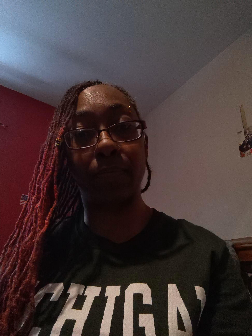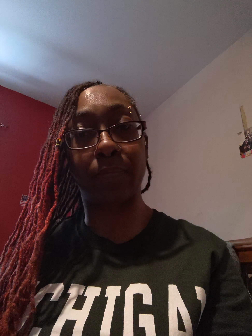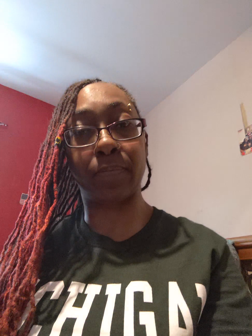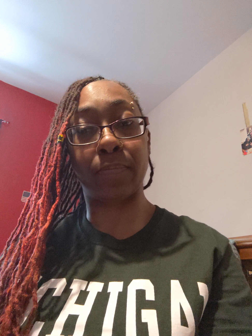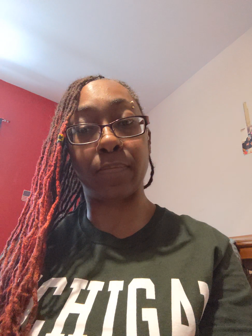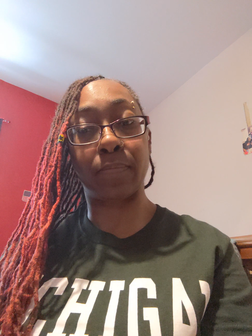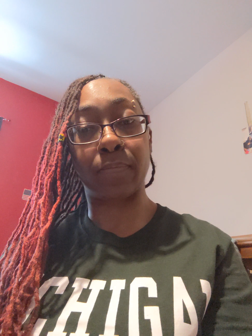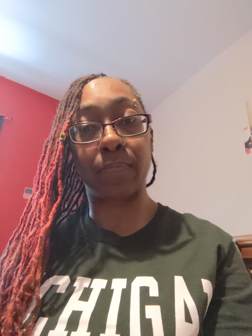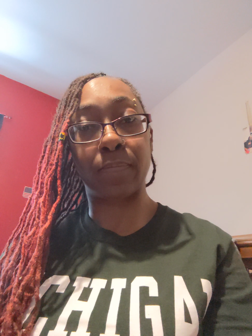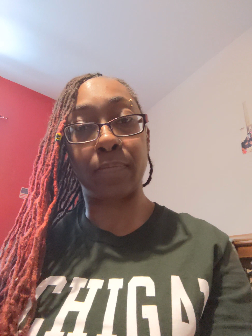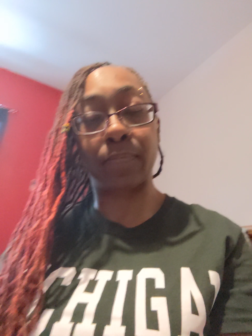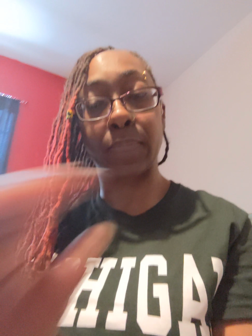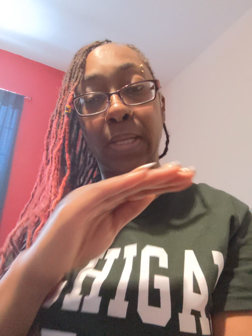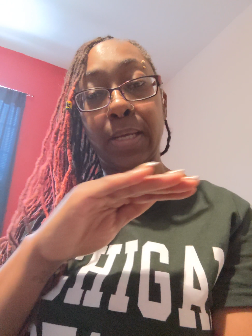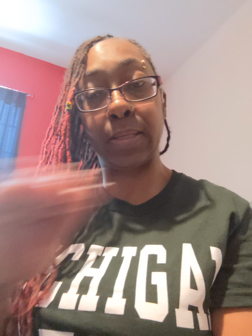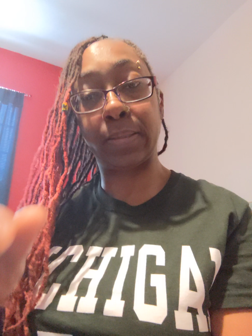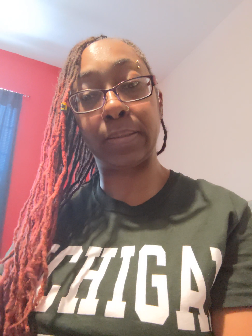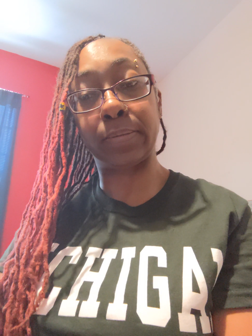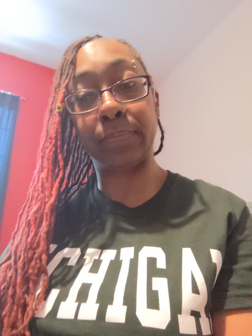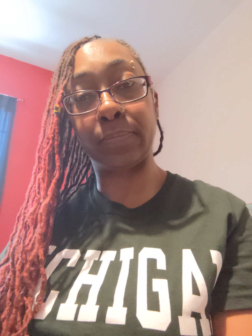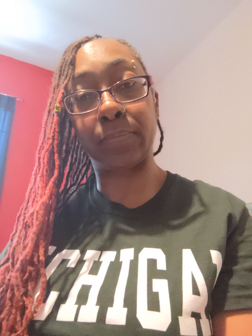clean